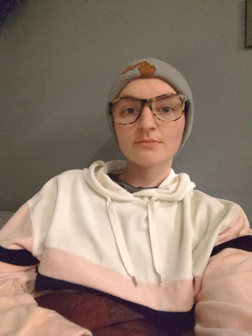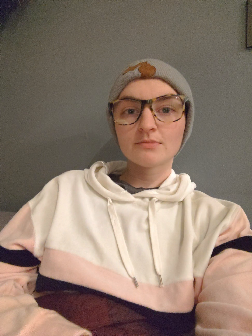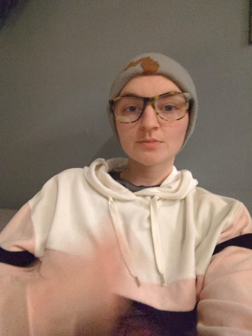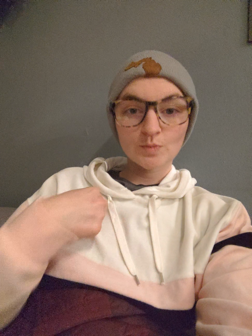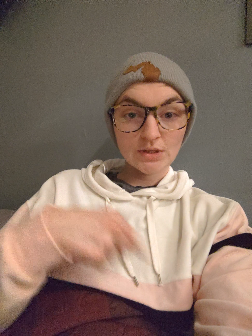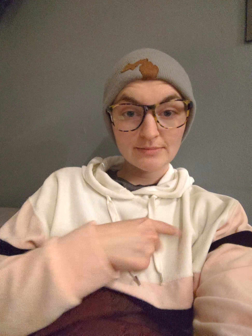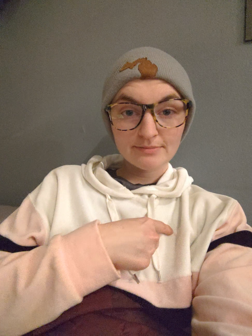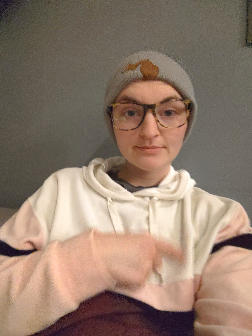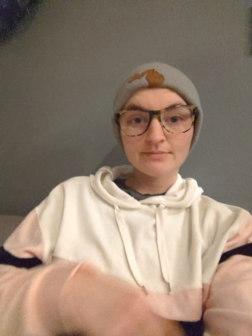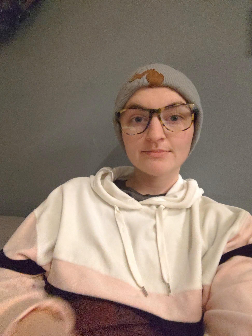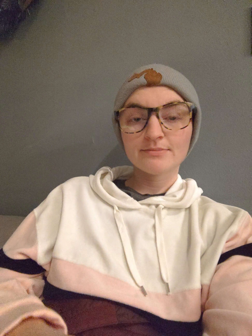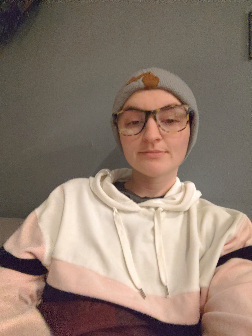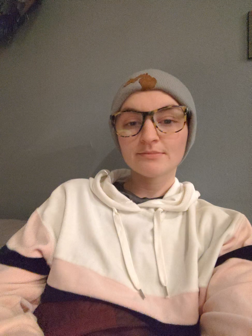we